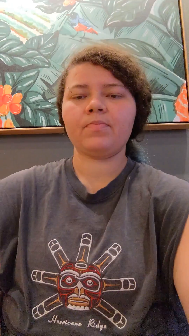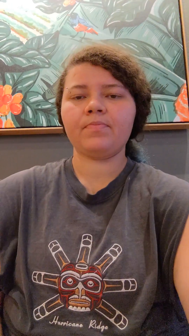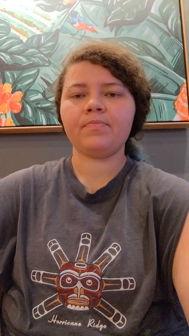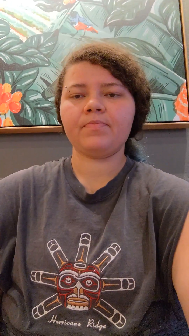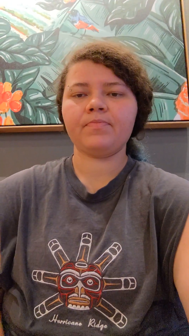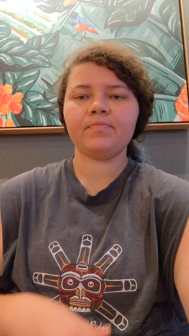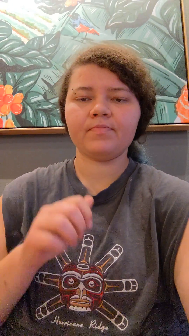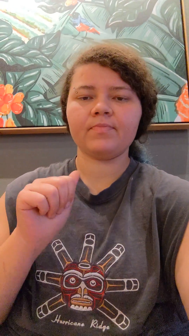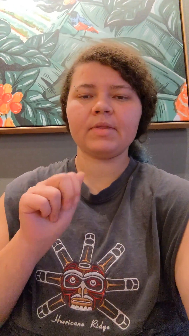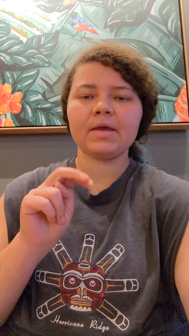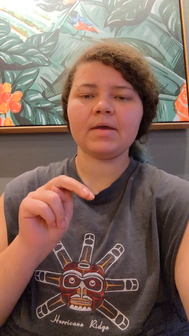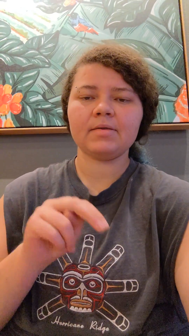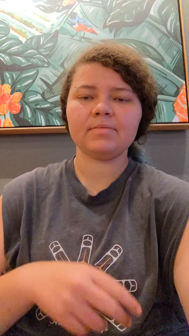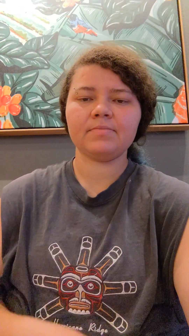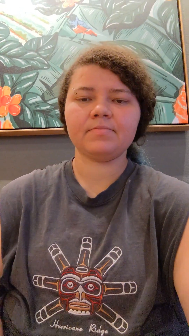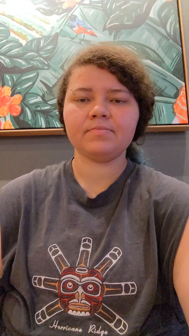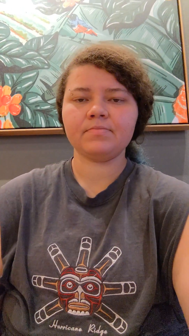an